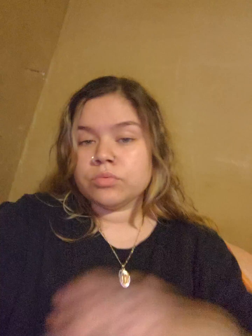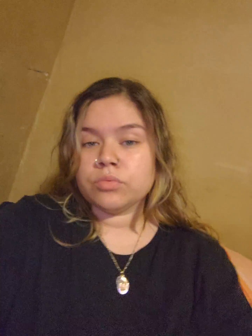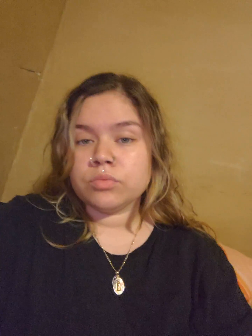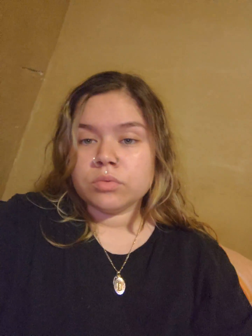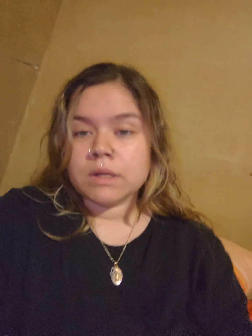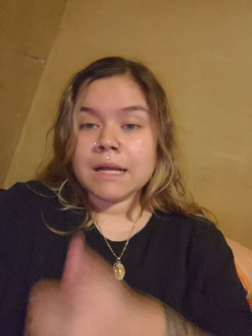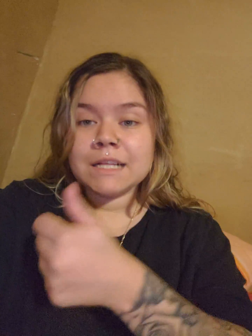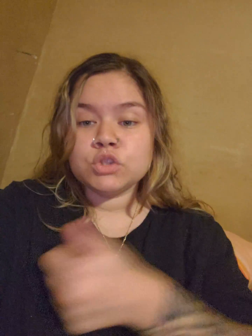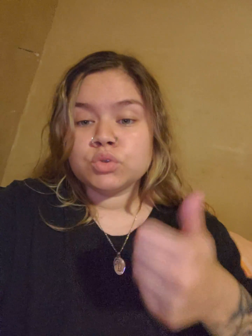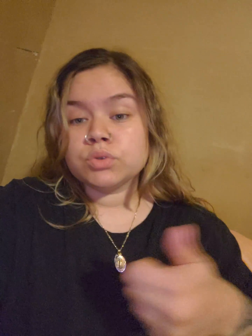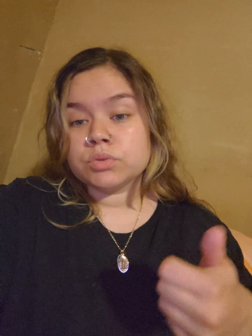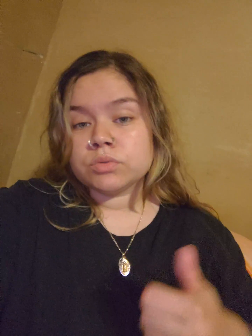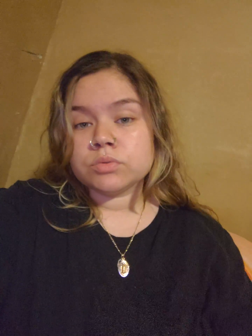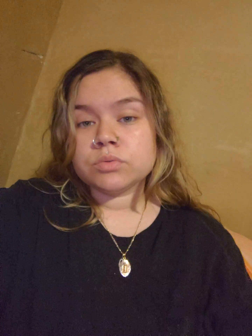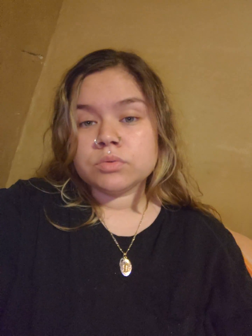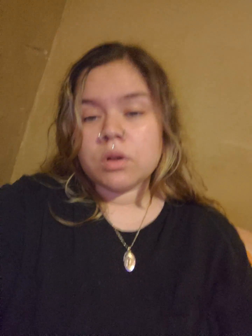each